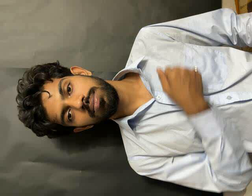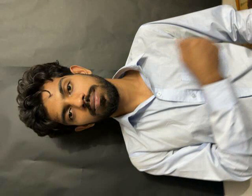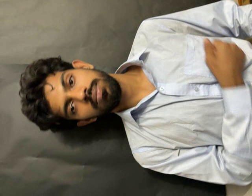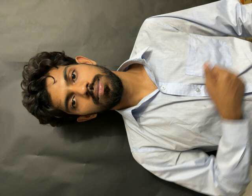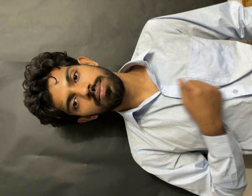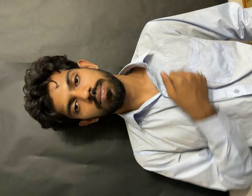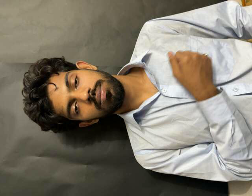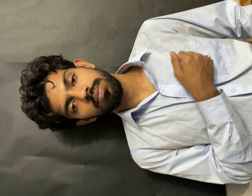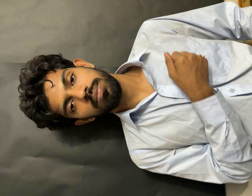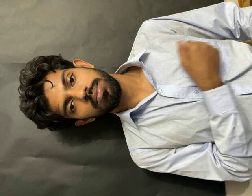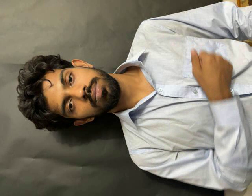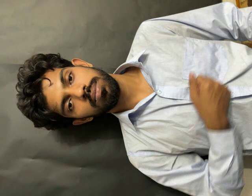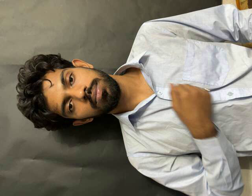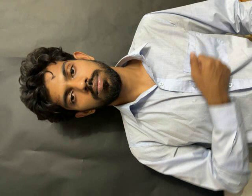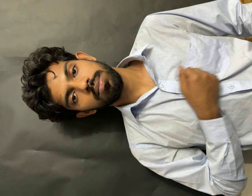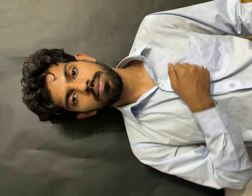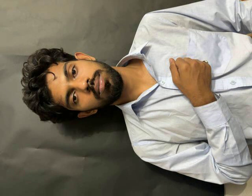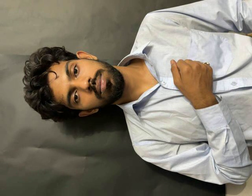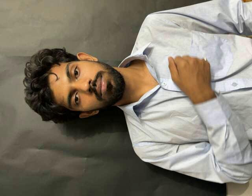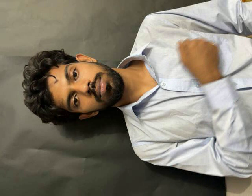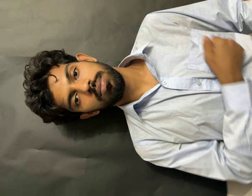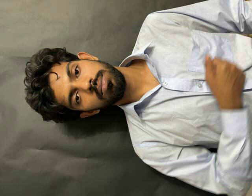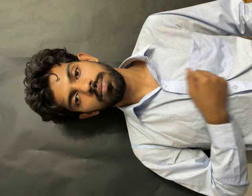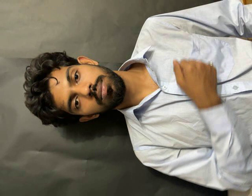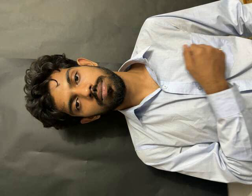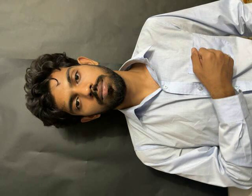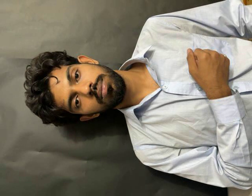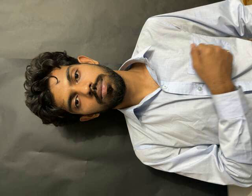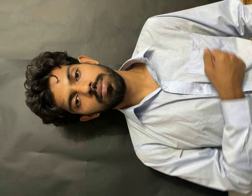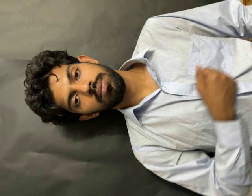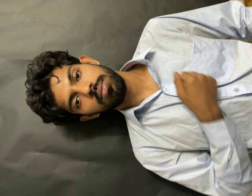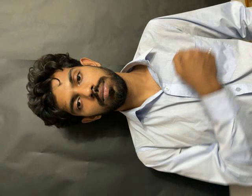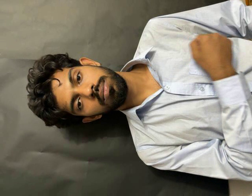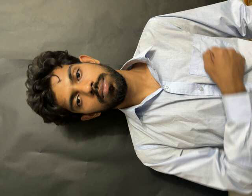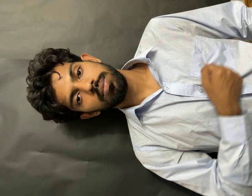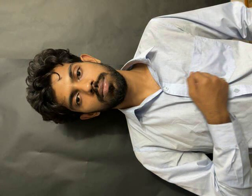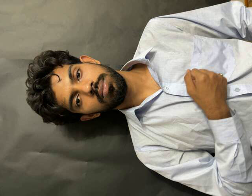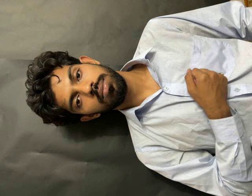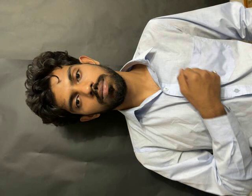sorry